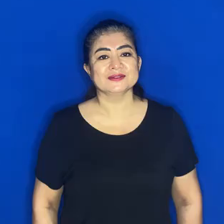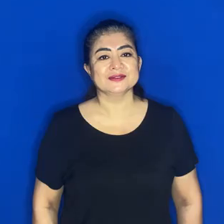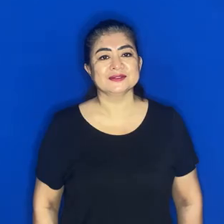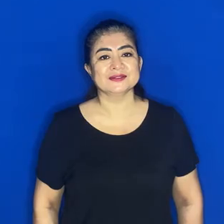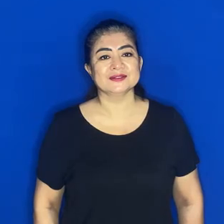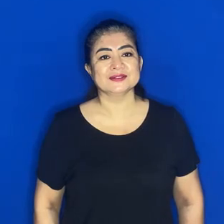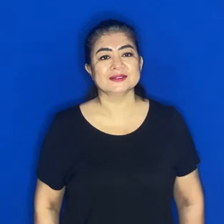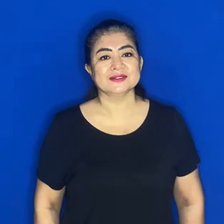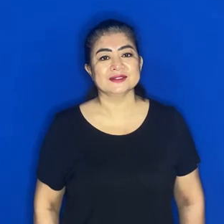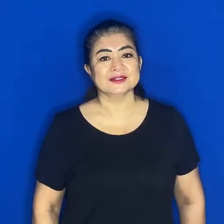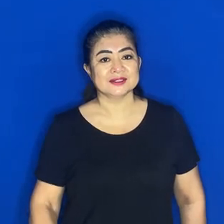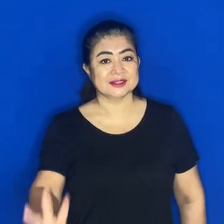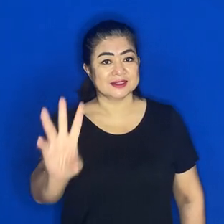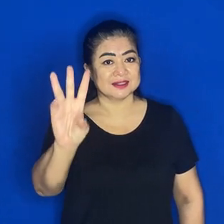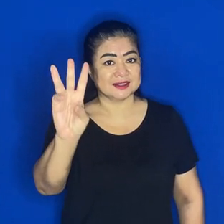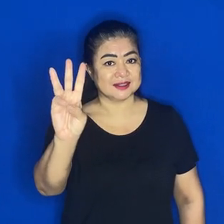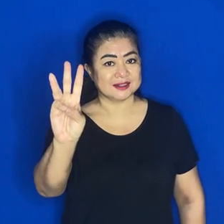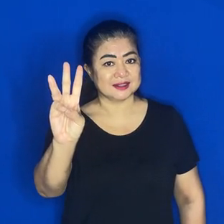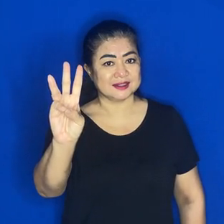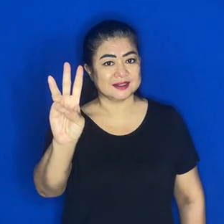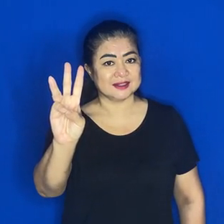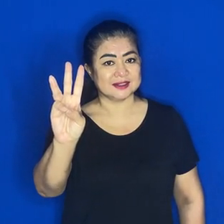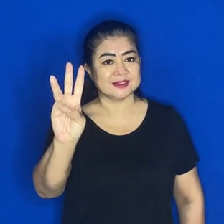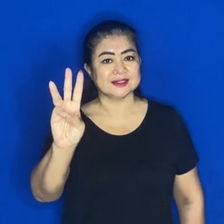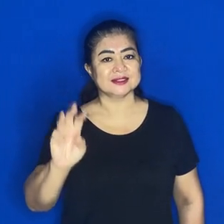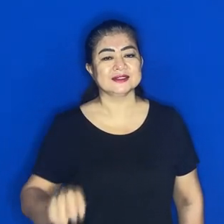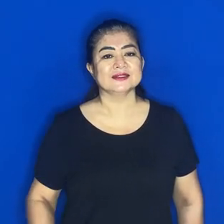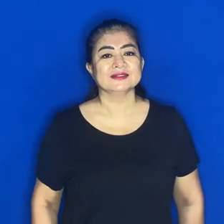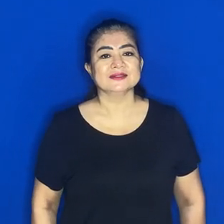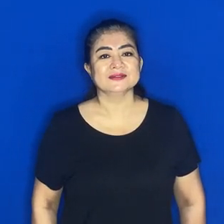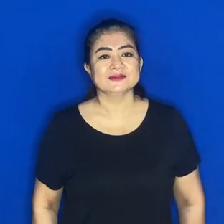six